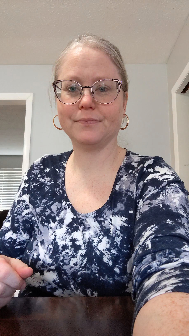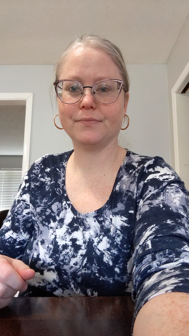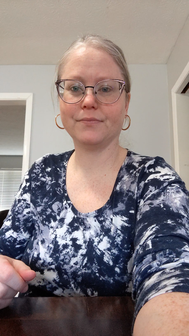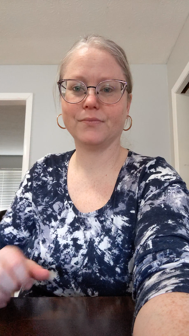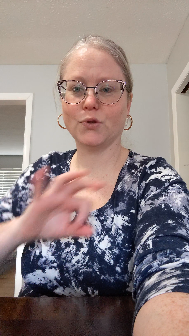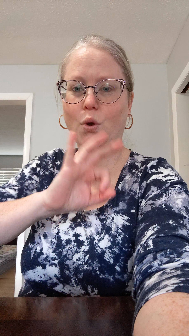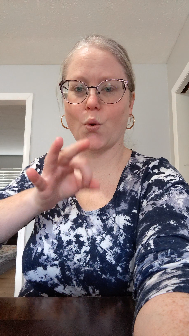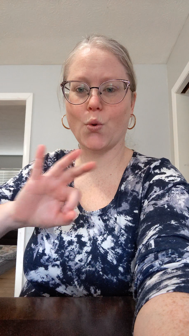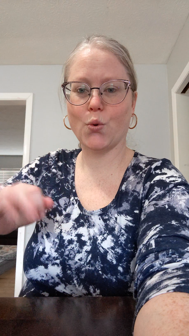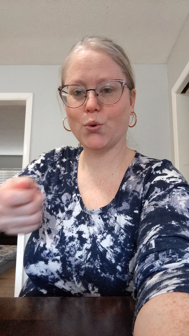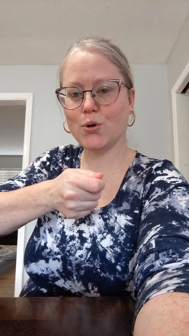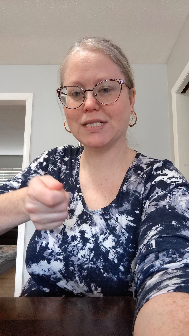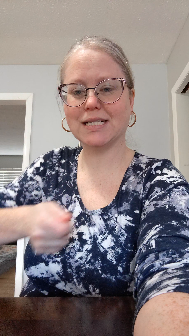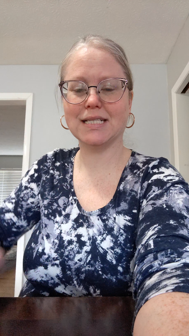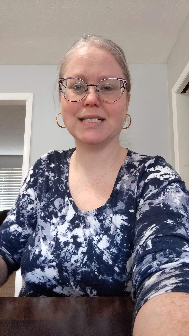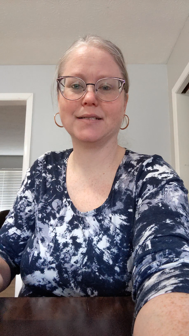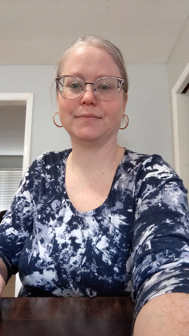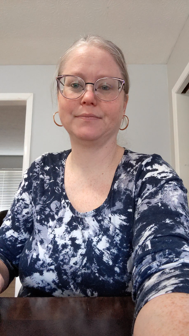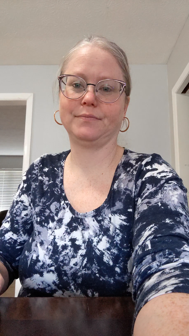hose